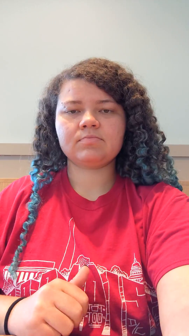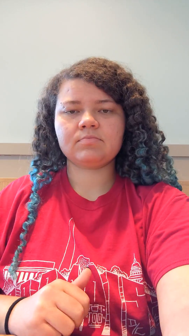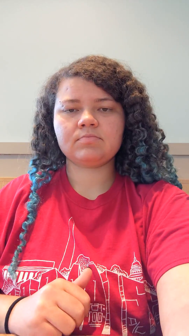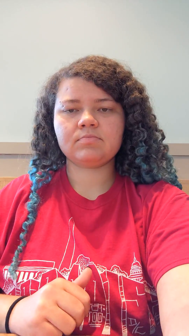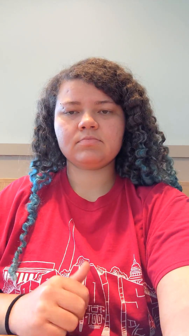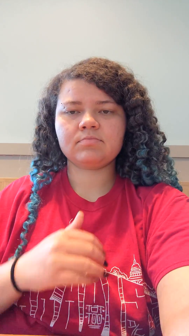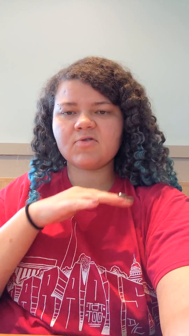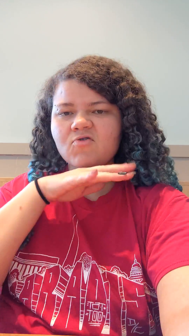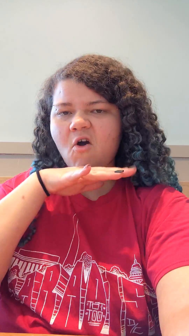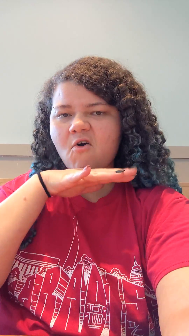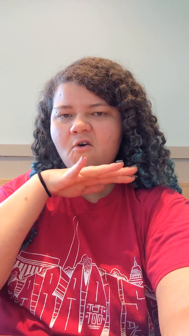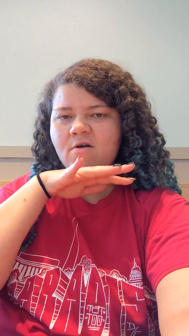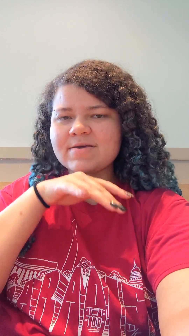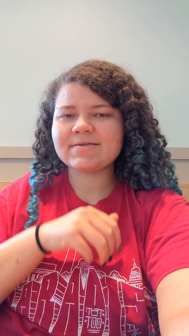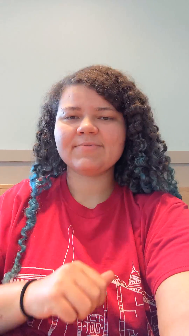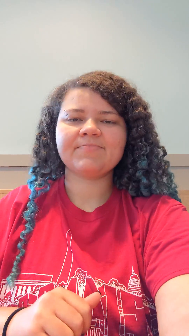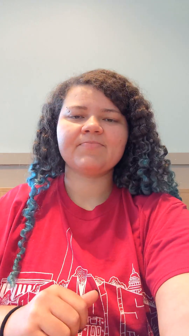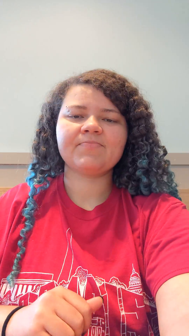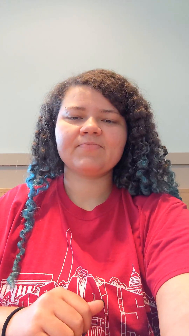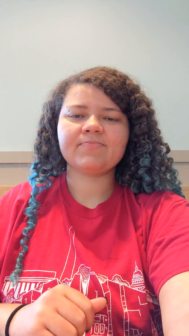naughty